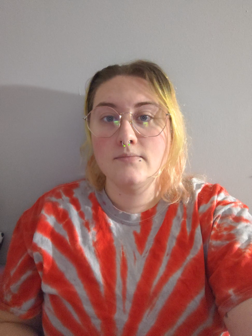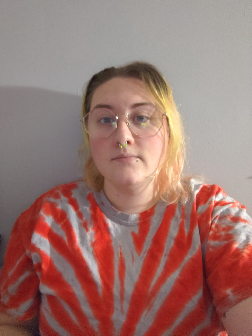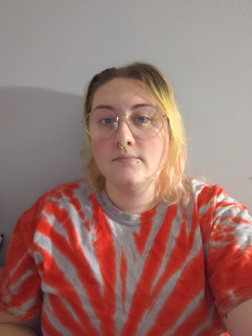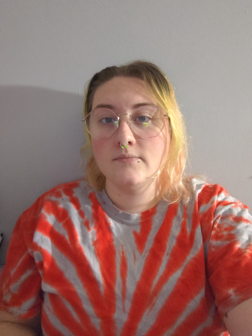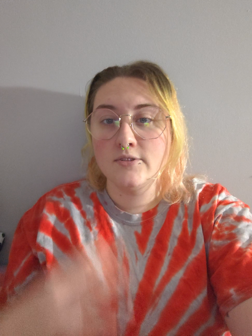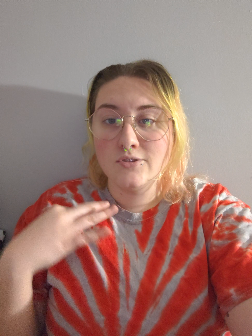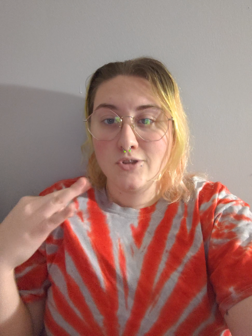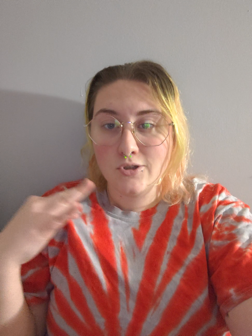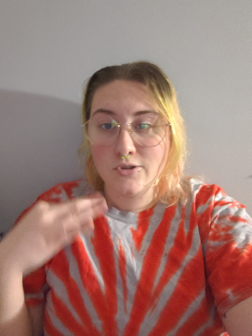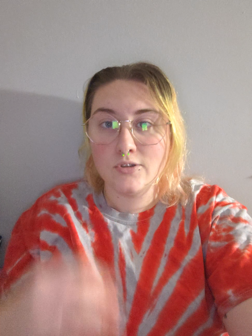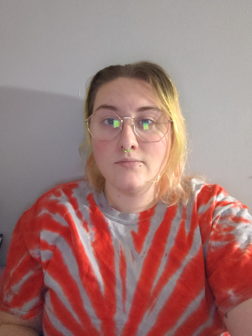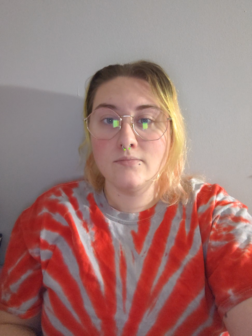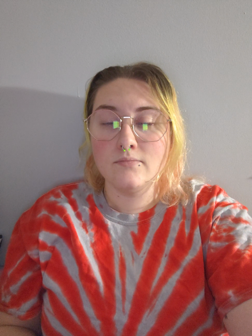shirt